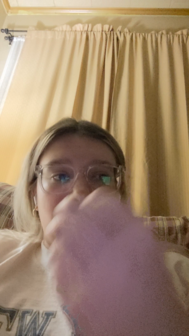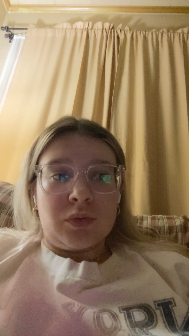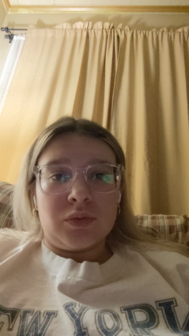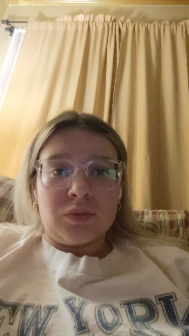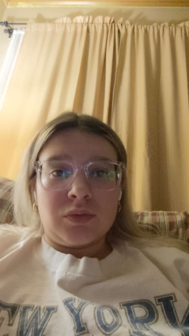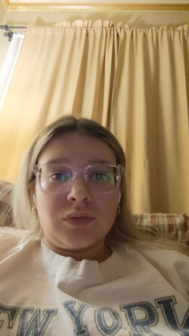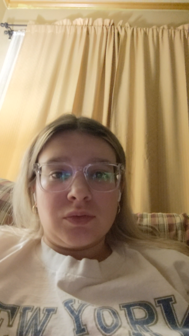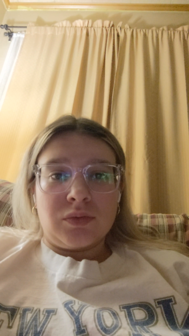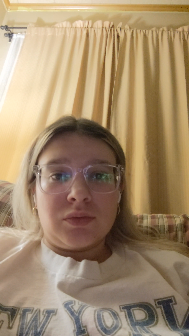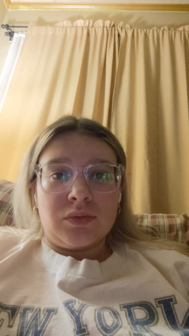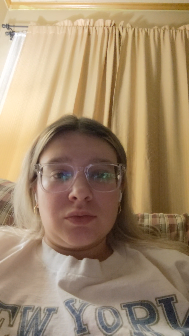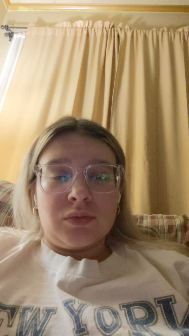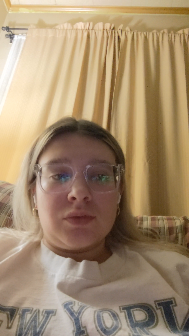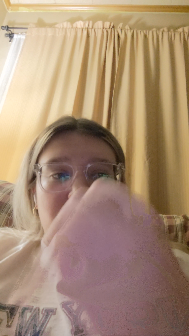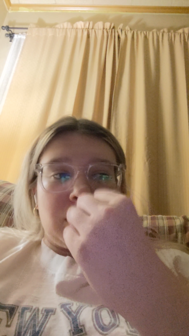eat